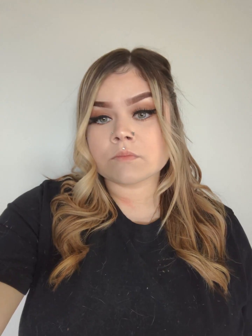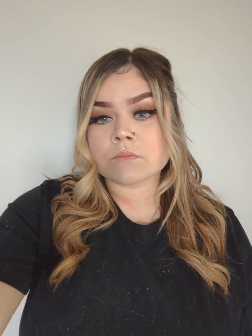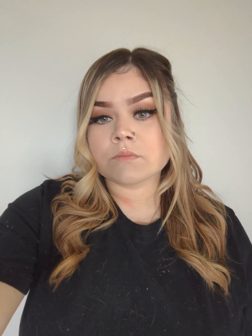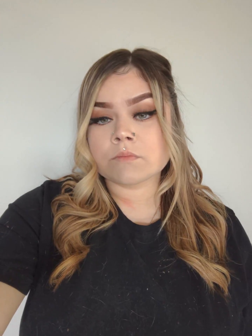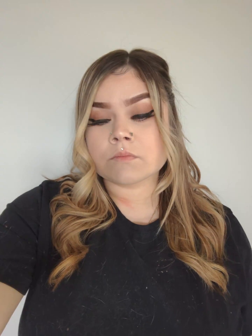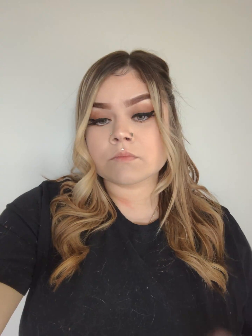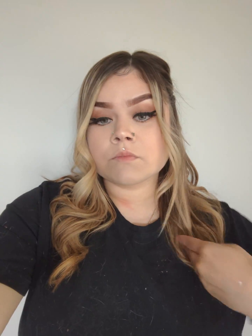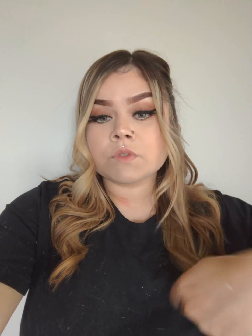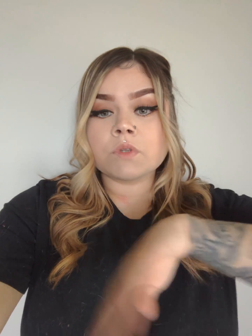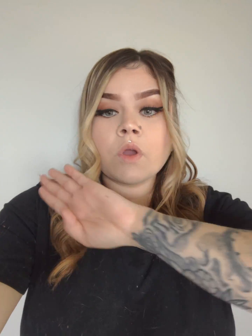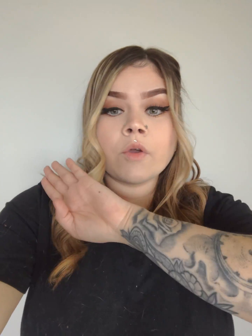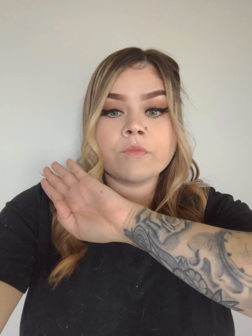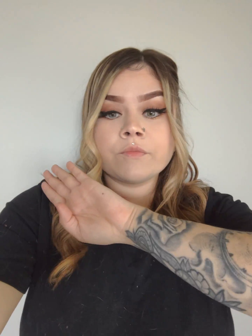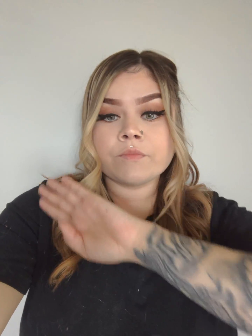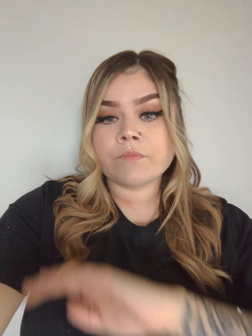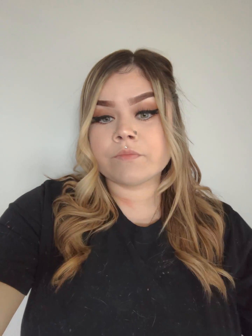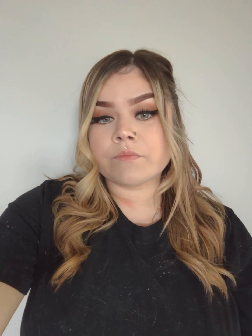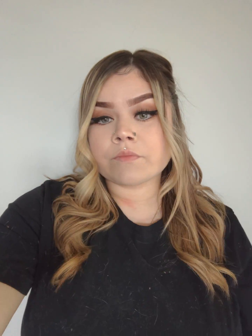scarf